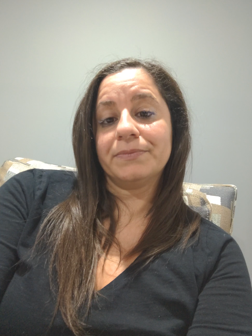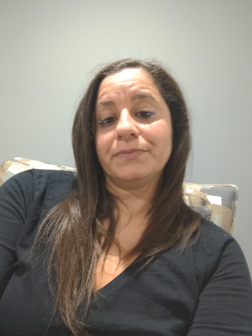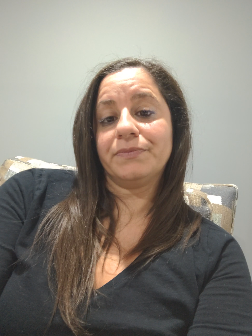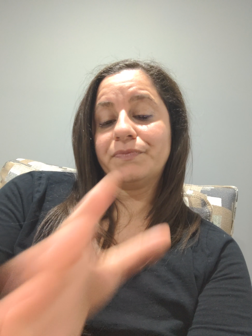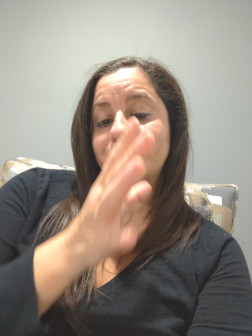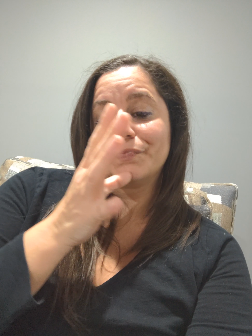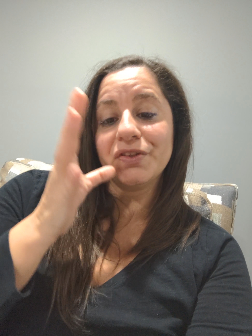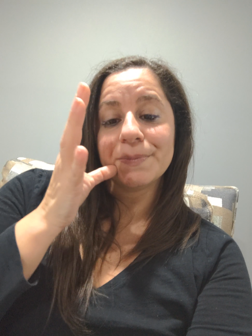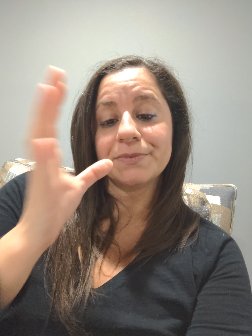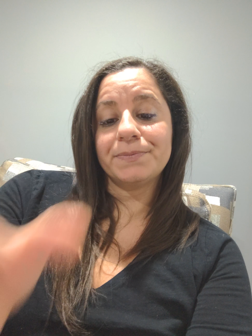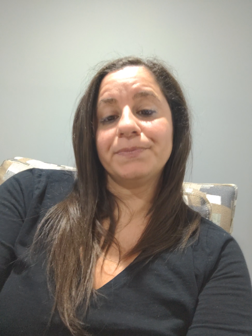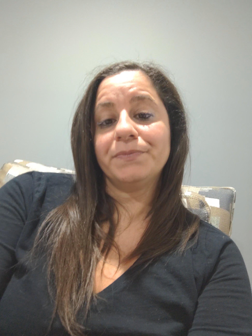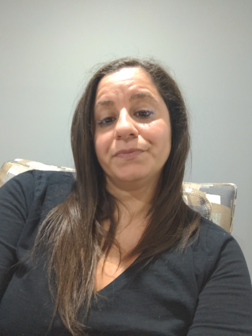farm